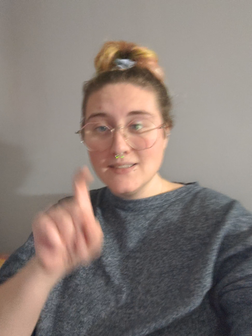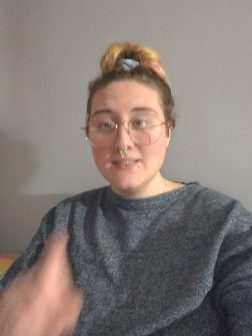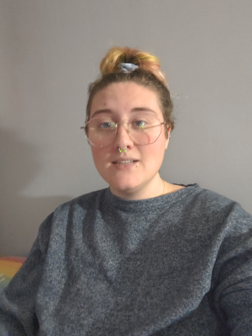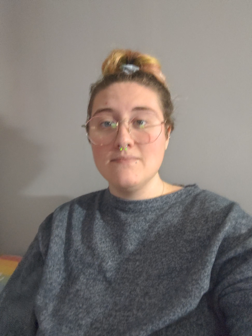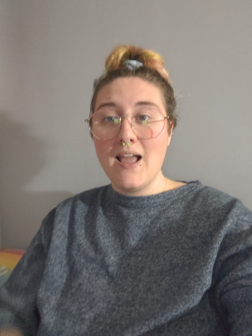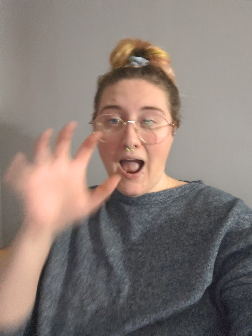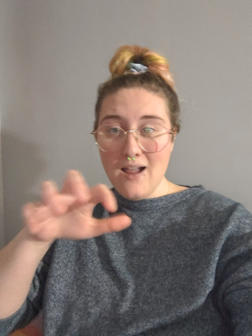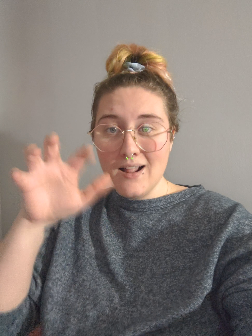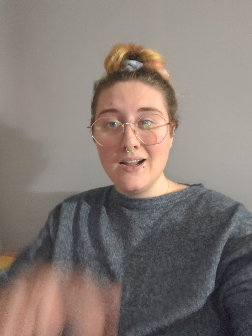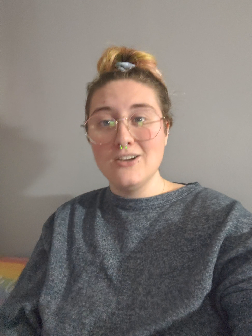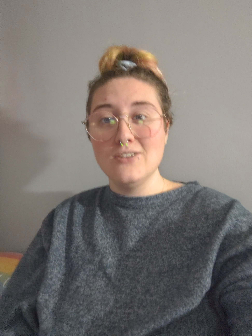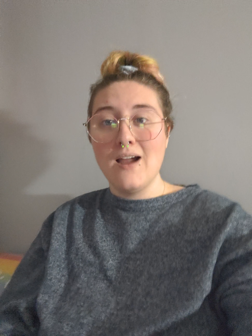alligator